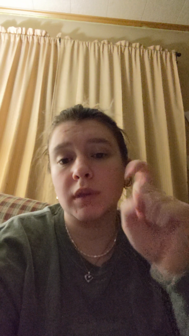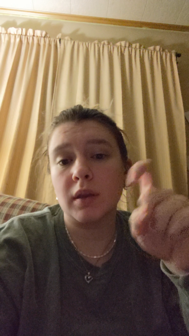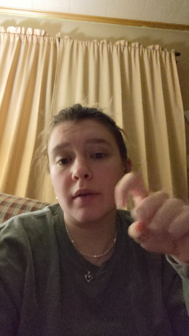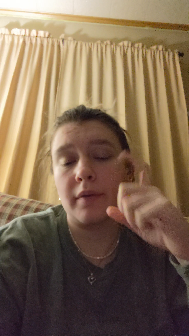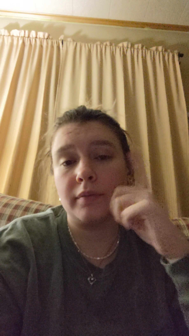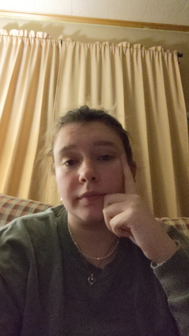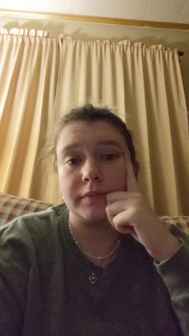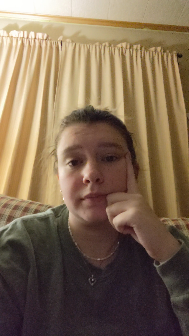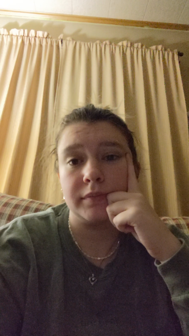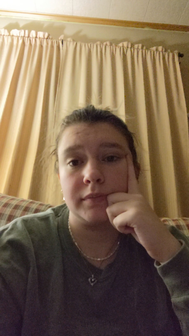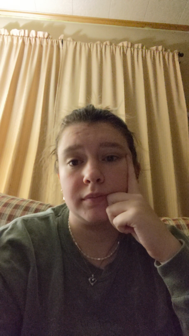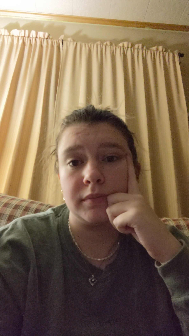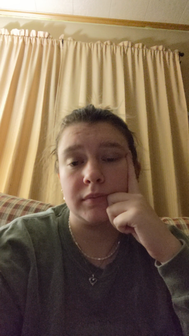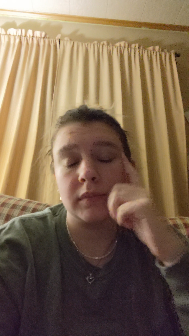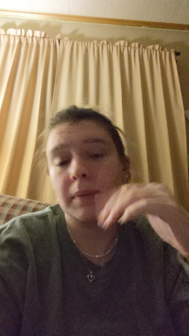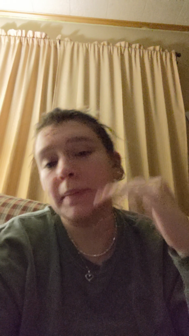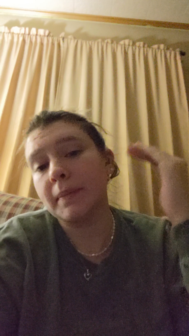big